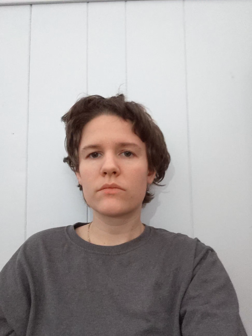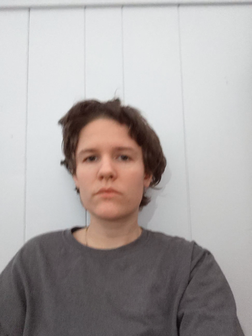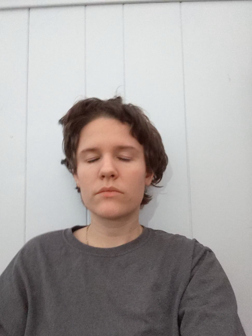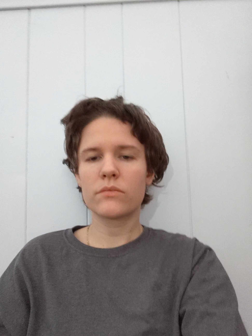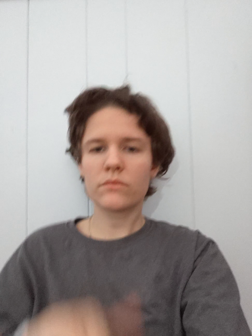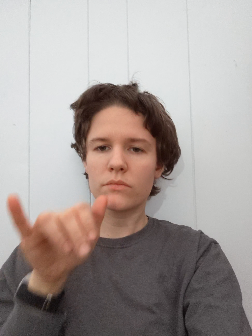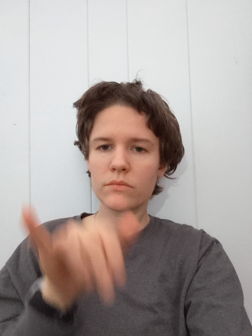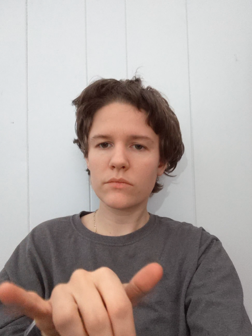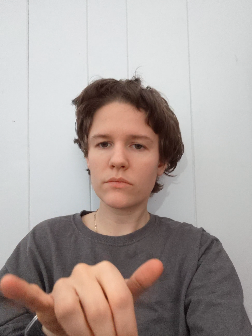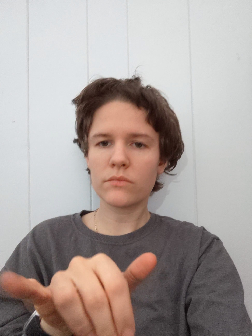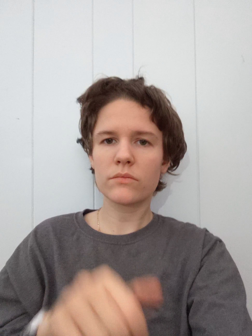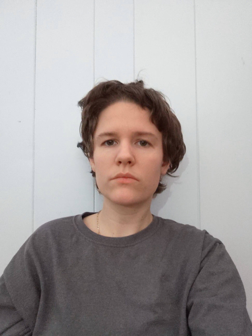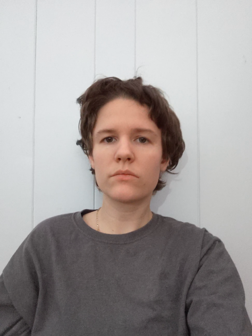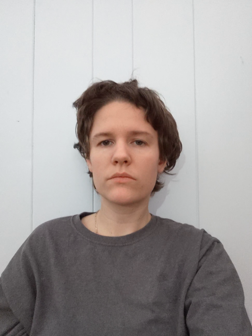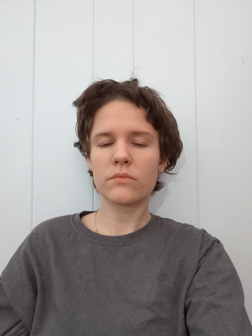stay